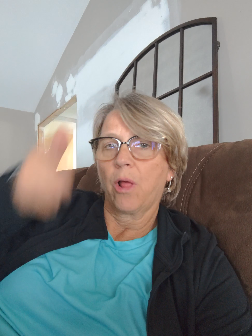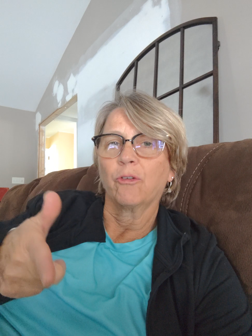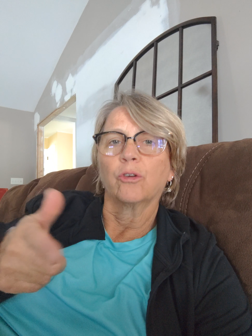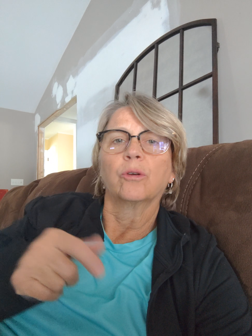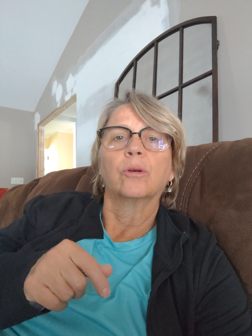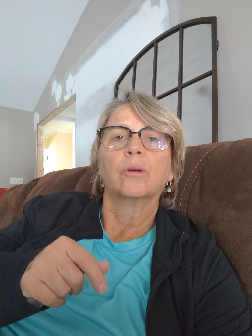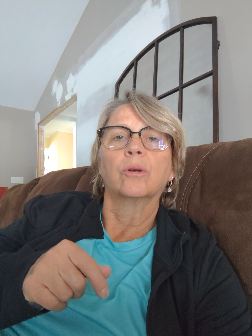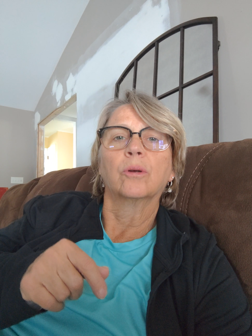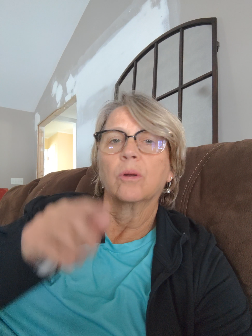brother